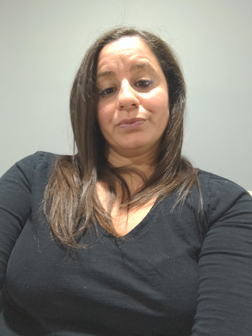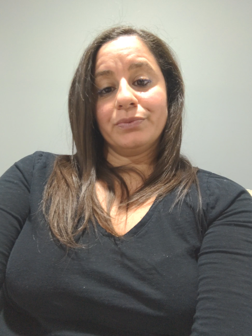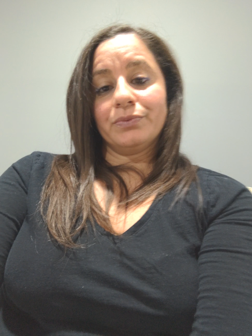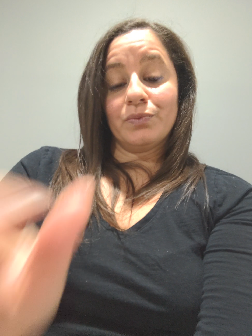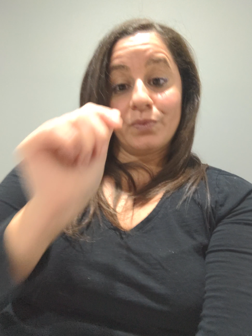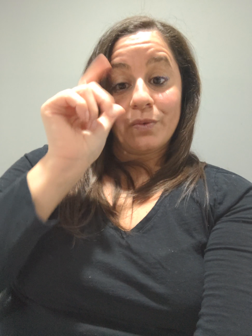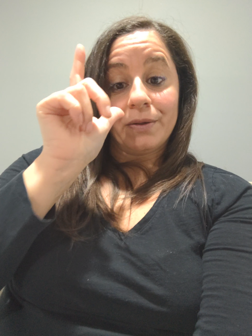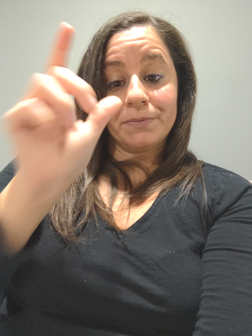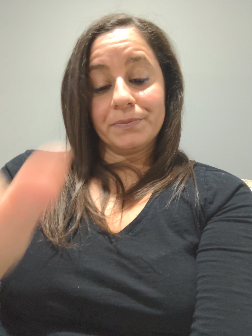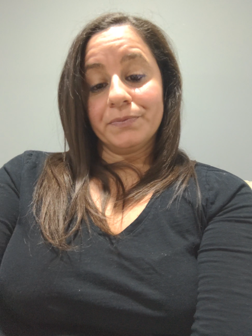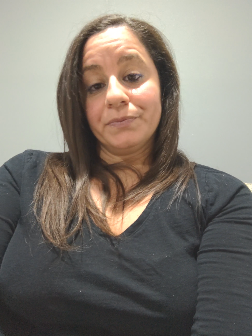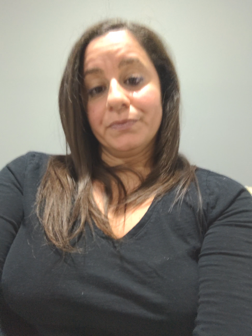awake